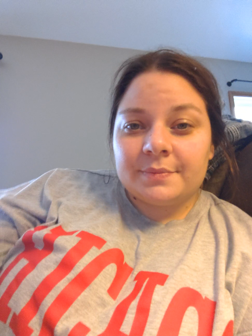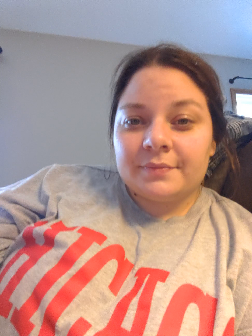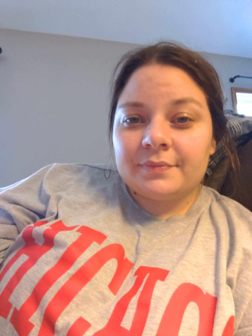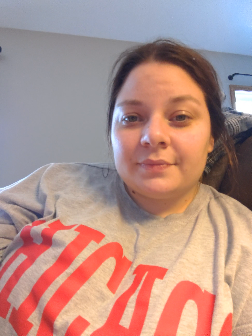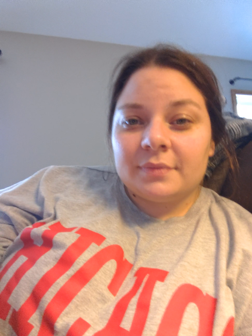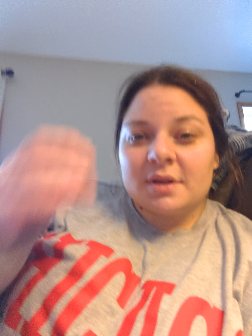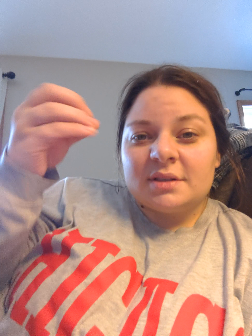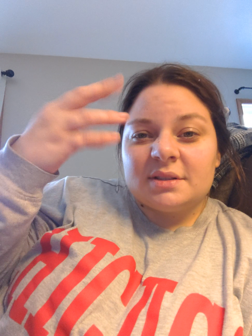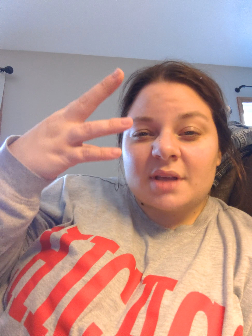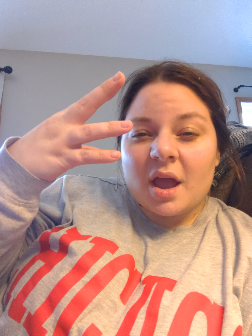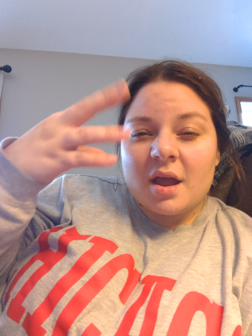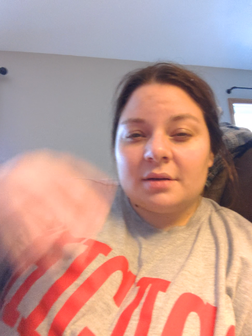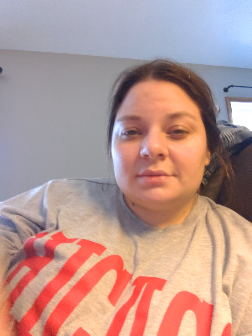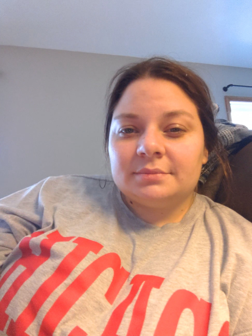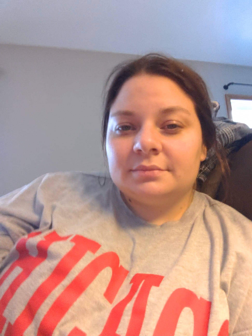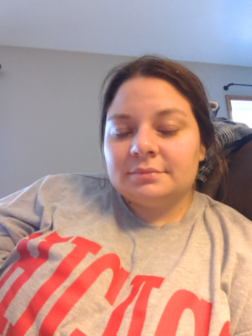sun